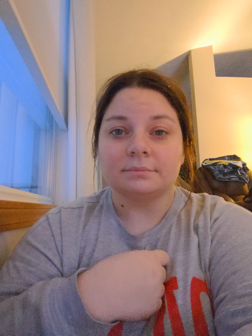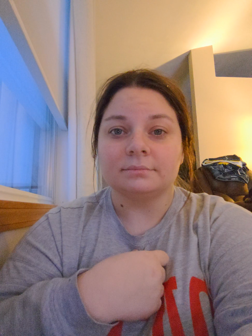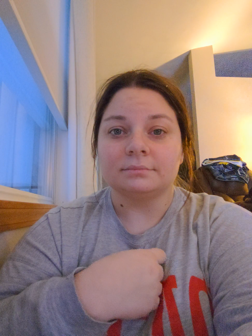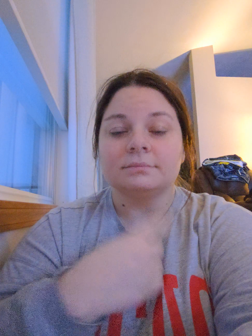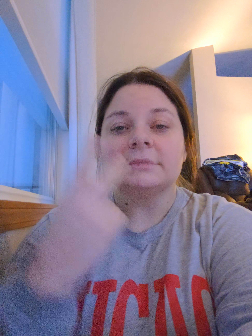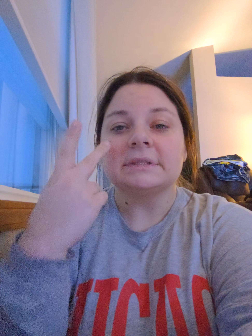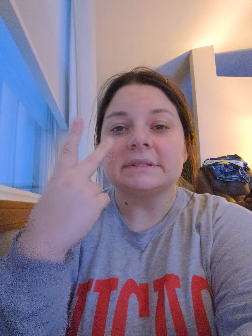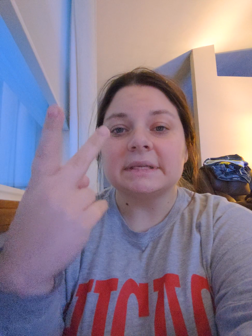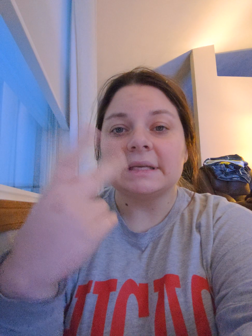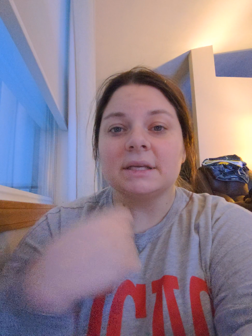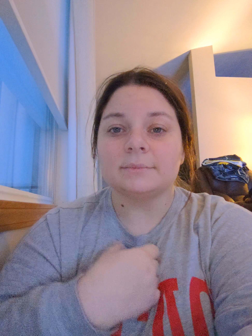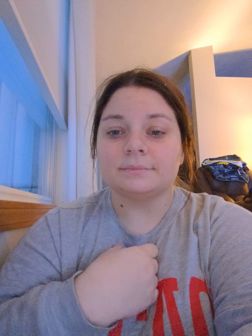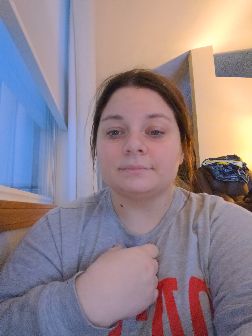see